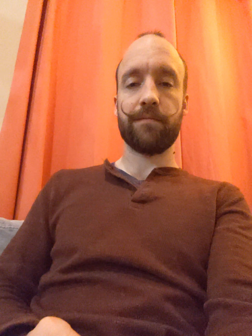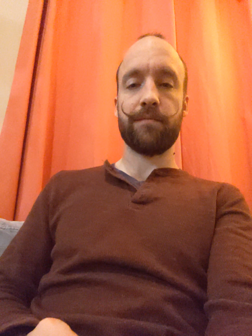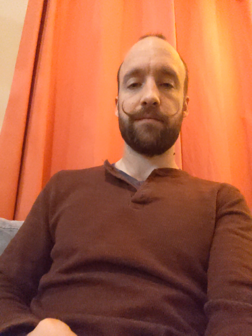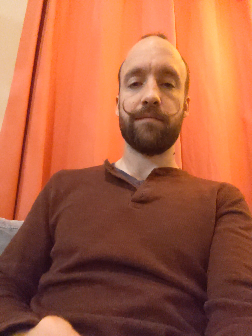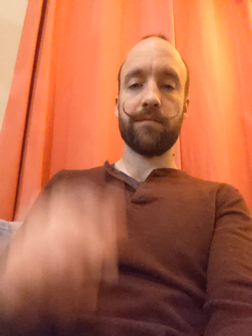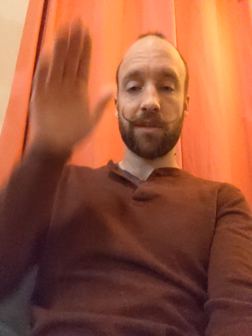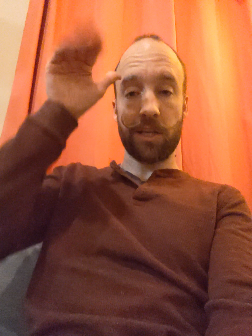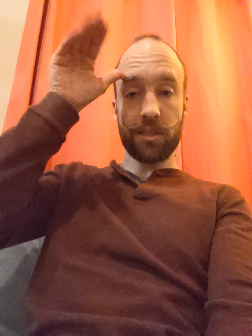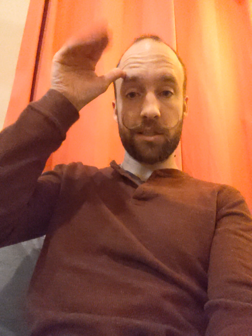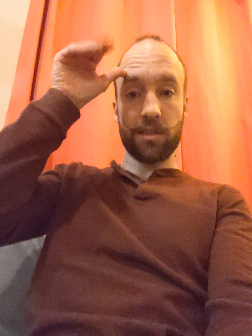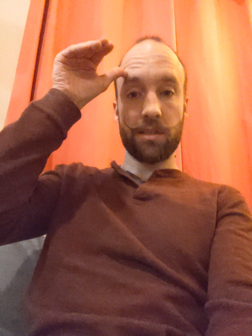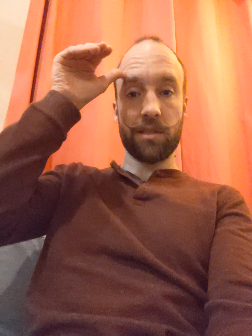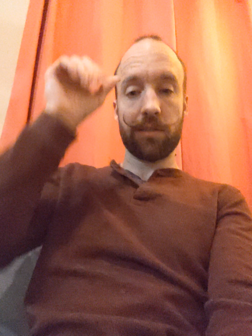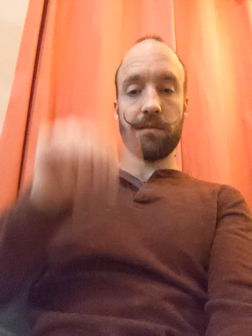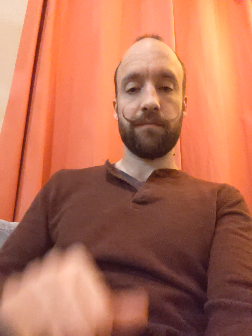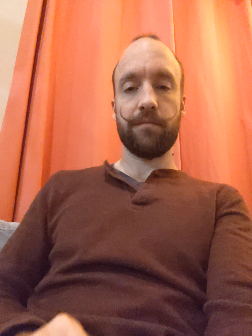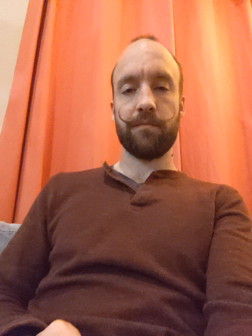donkey